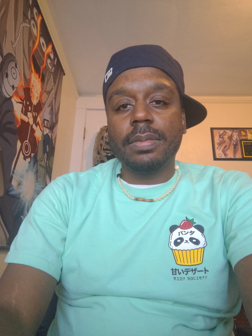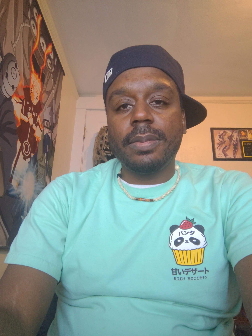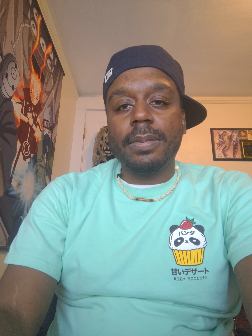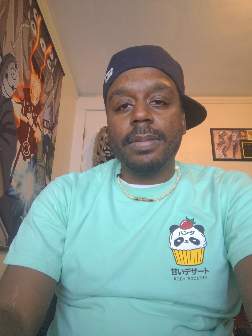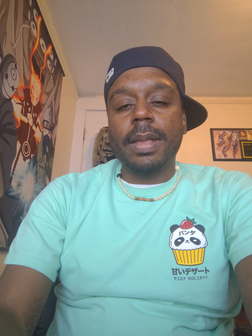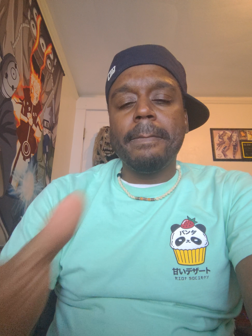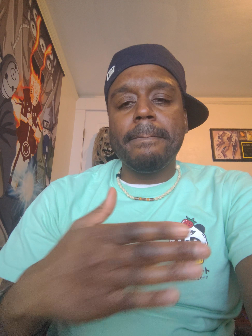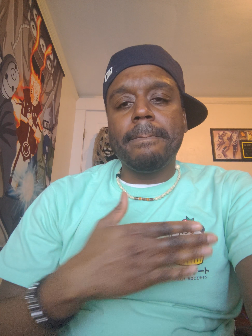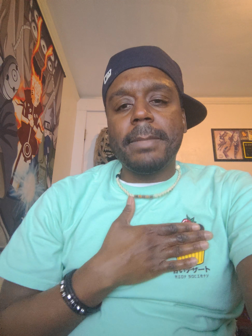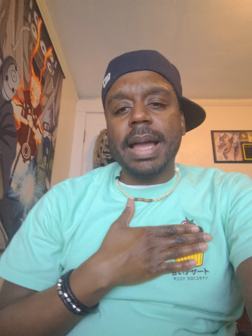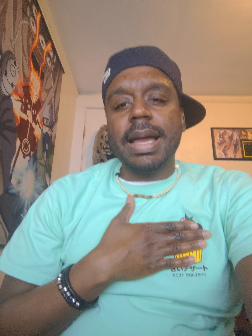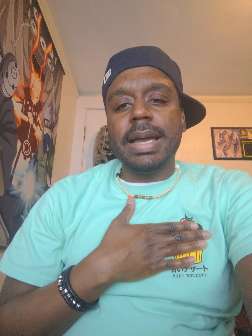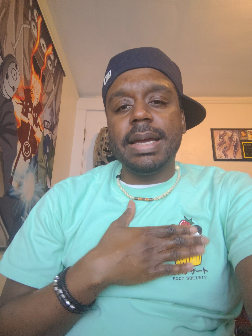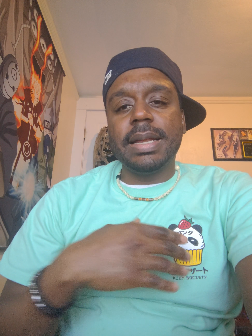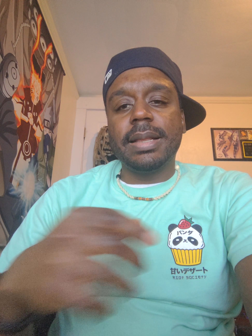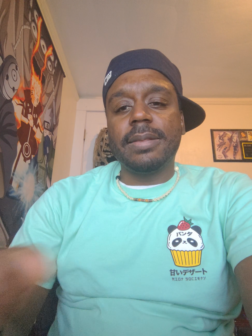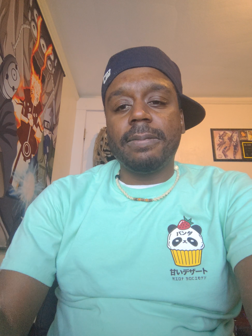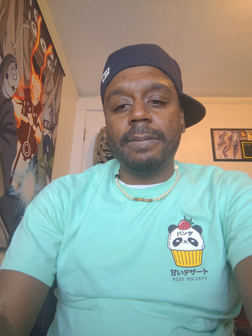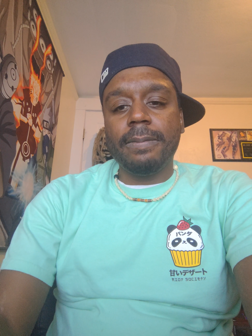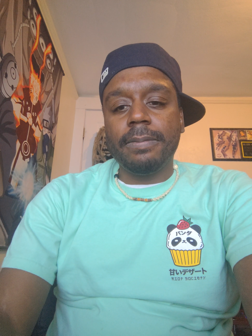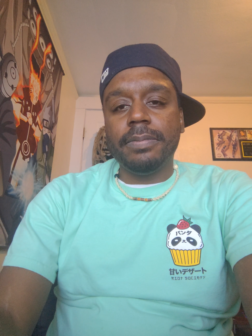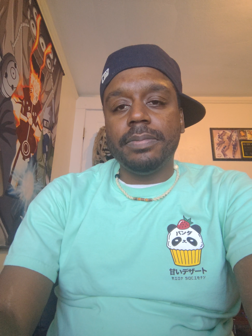my